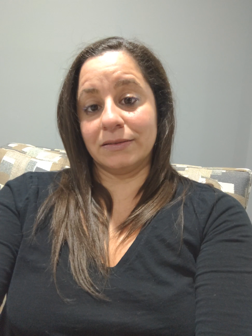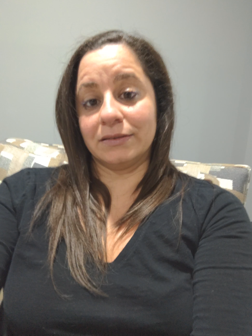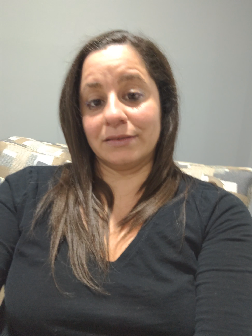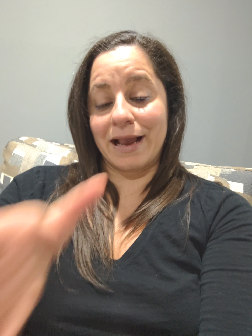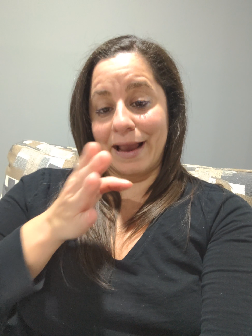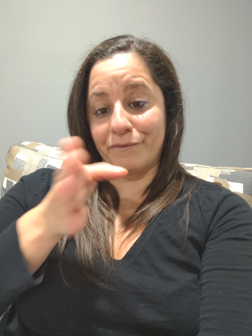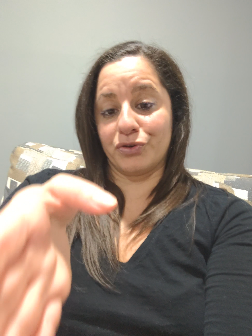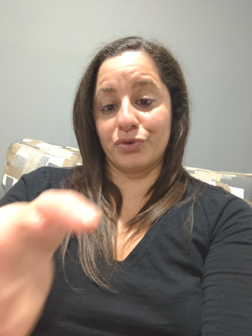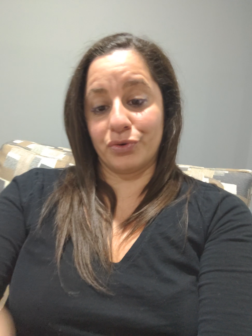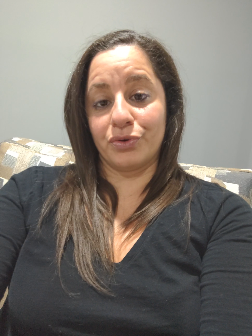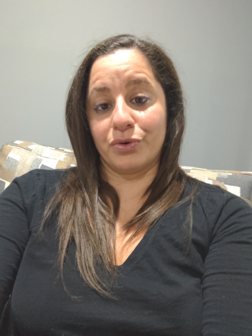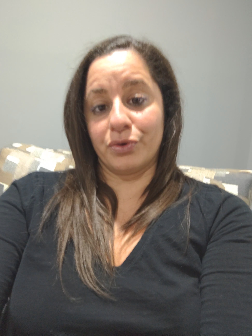after